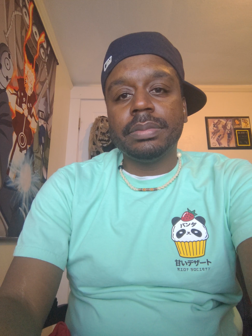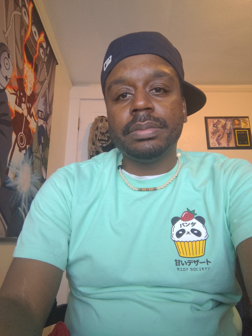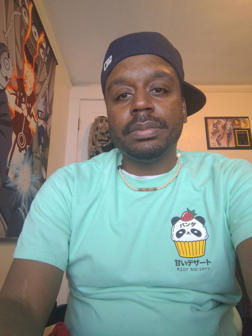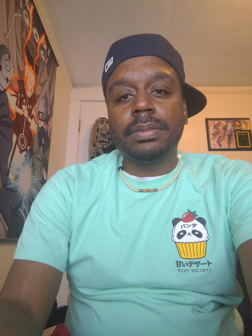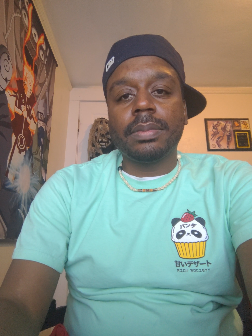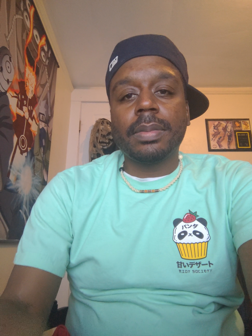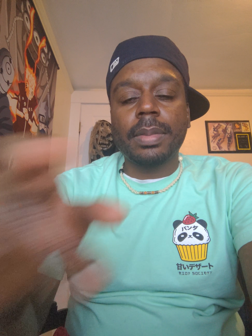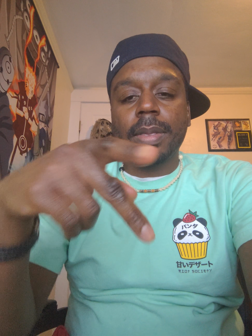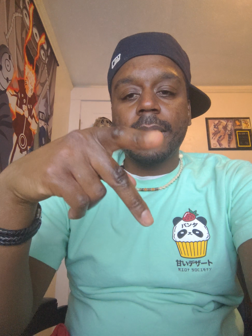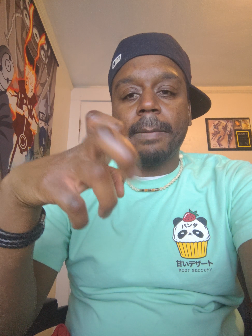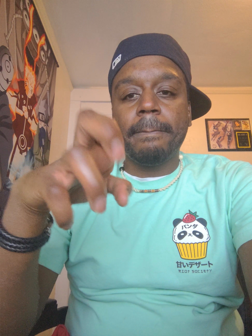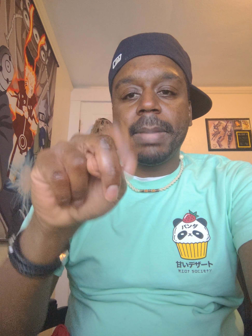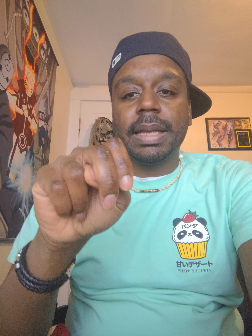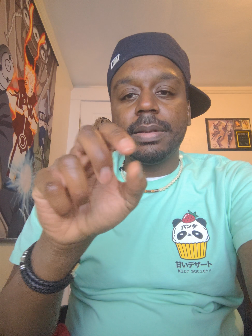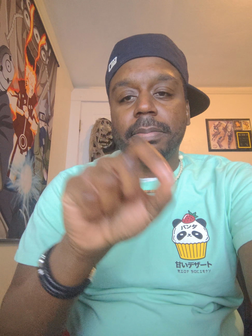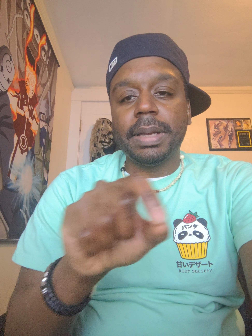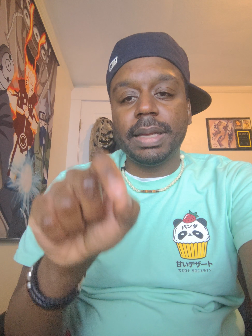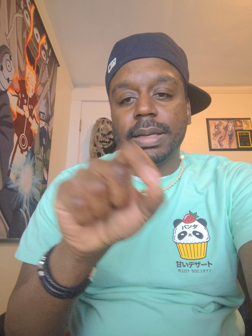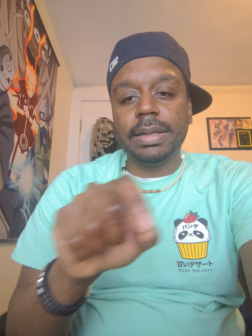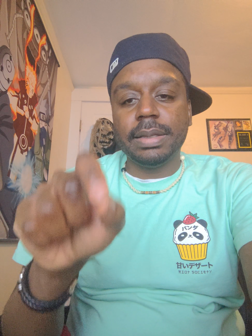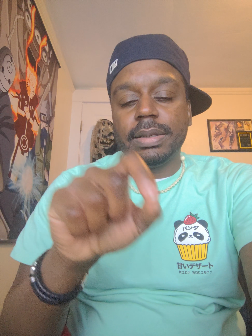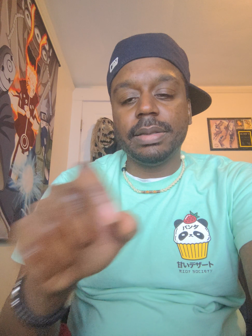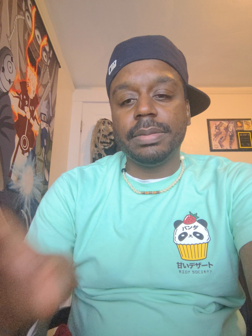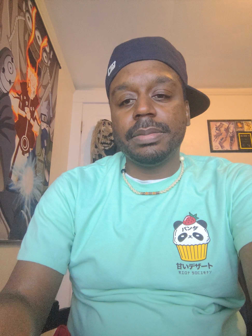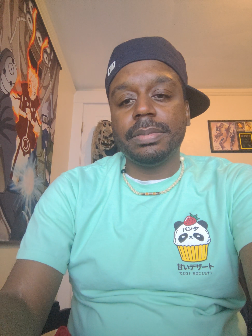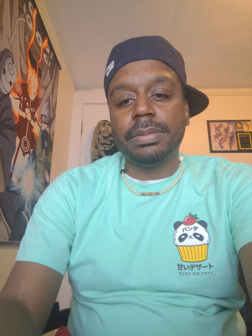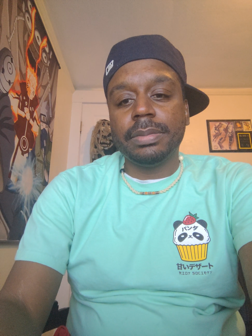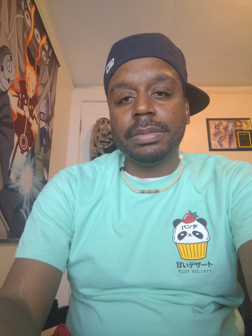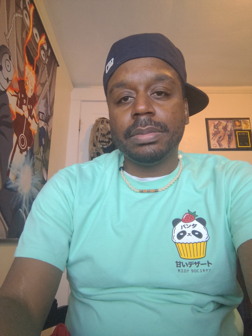pen